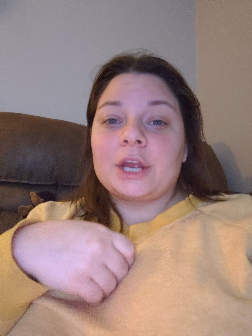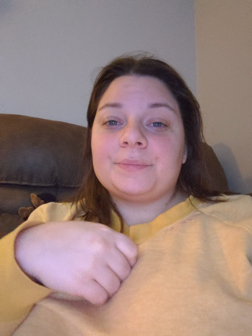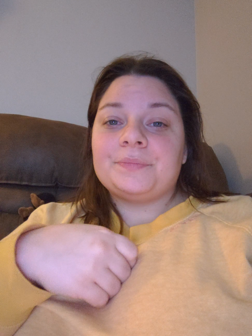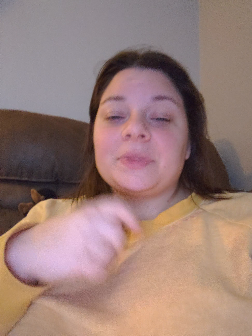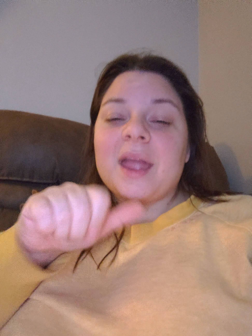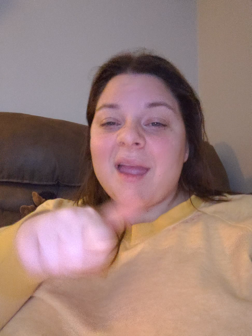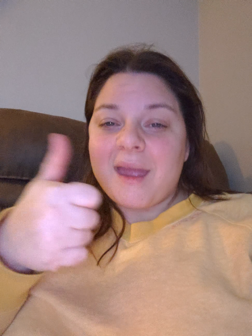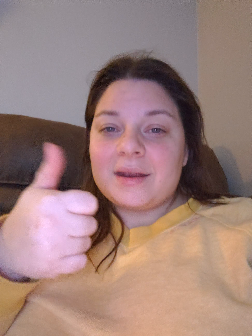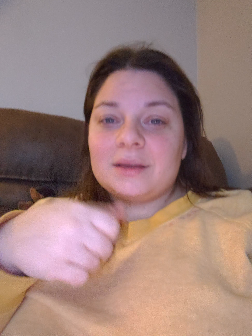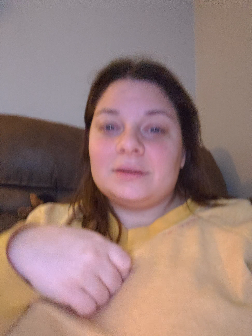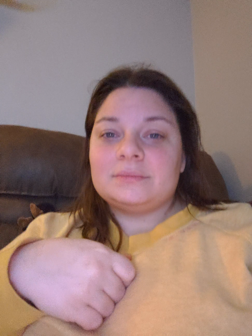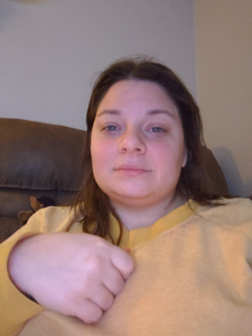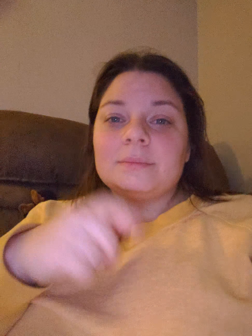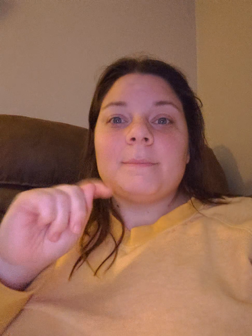any